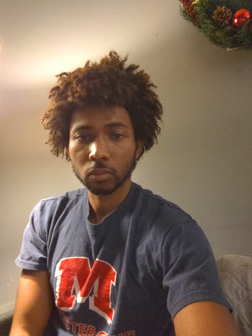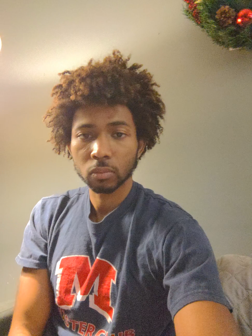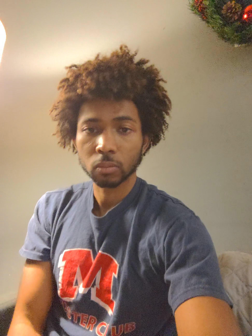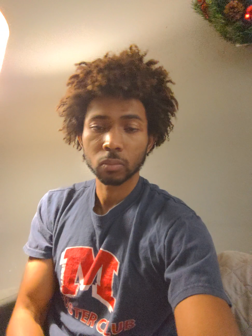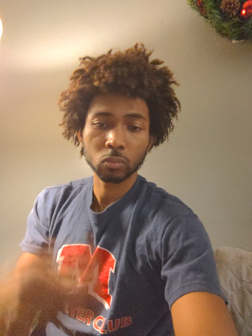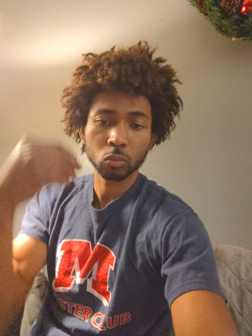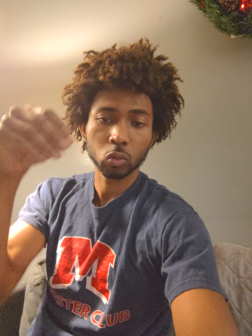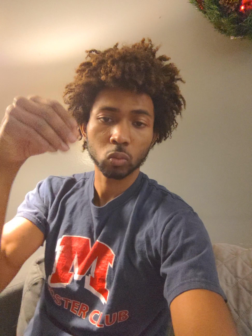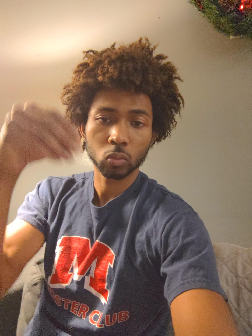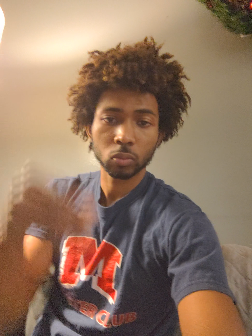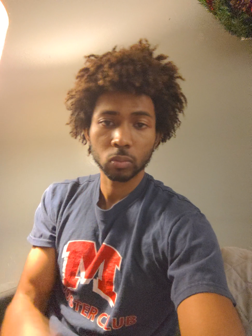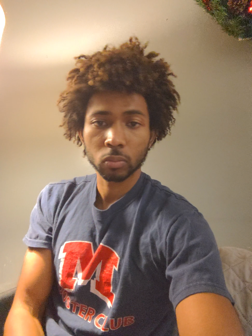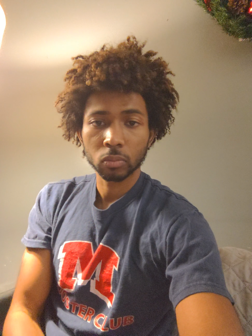store